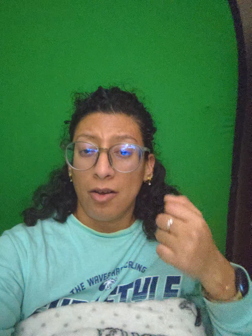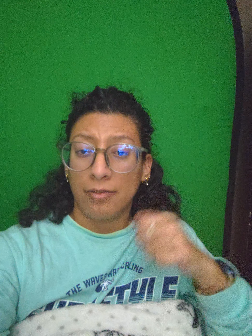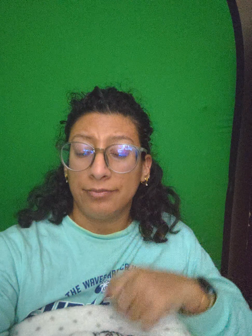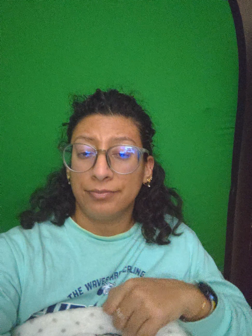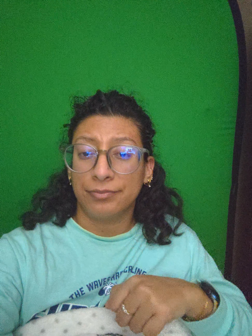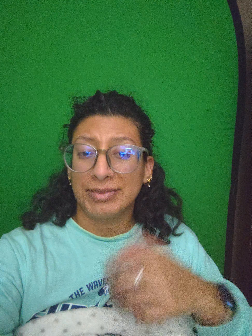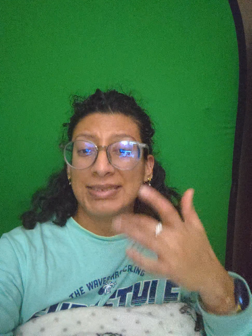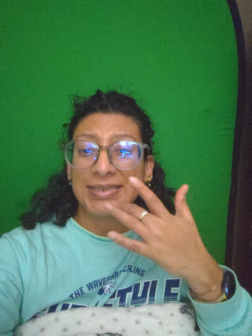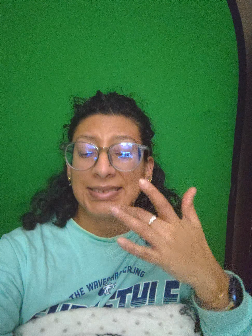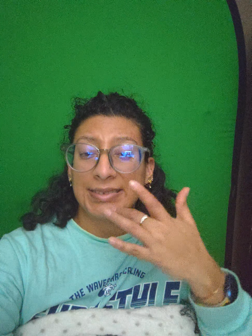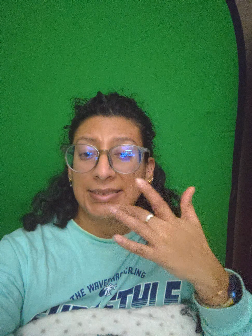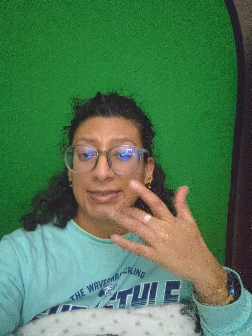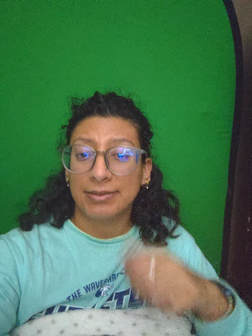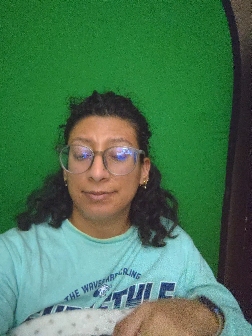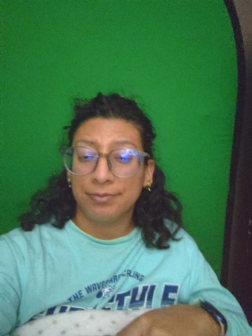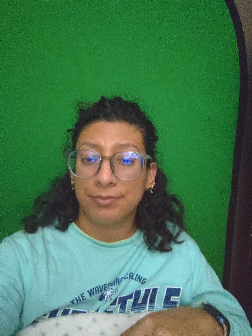taste